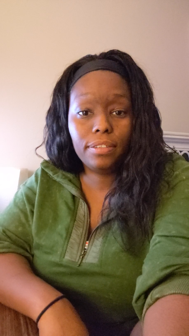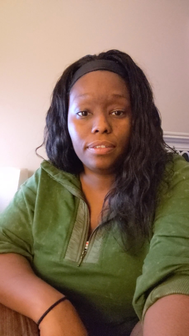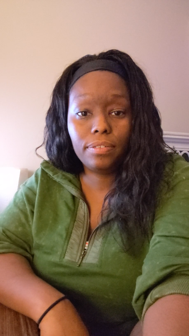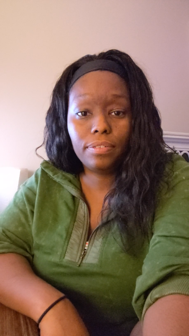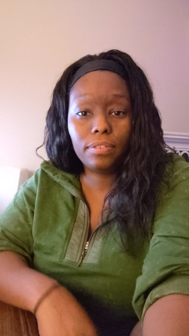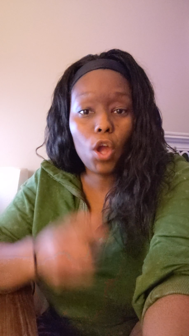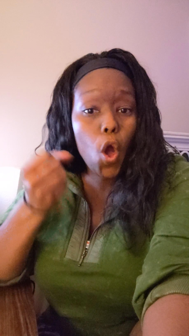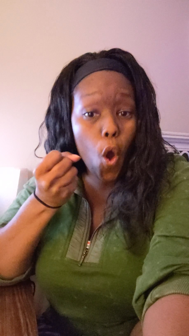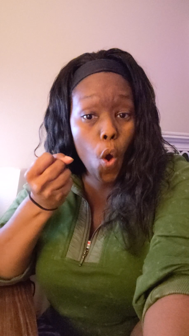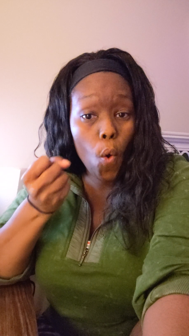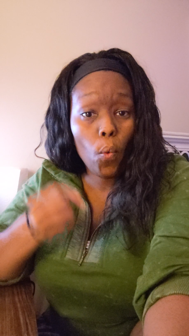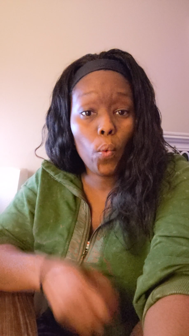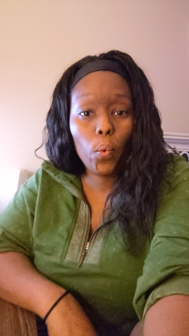hold